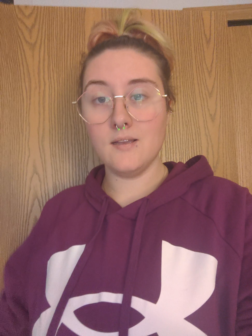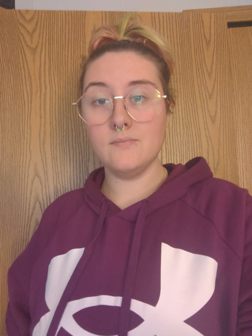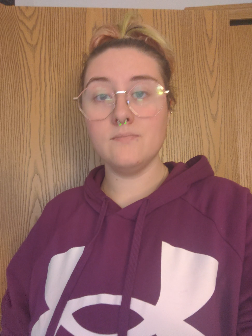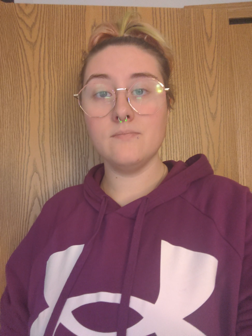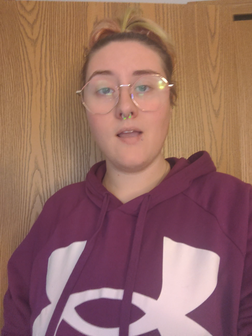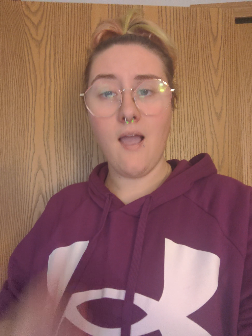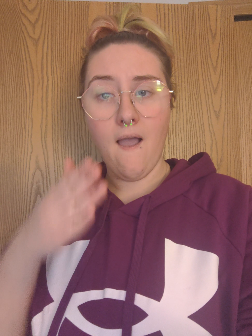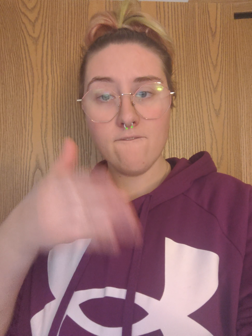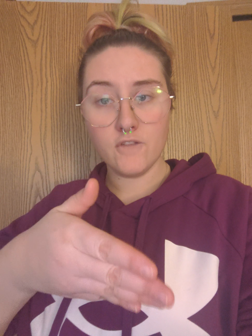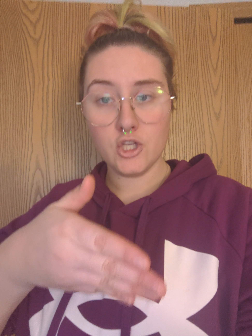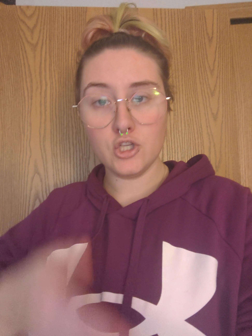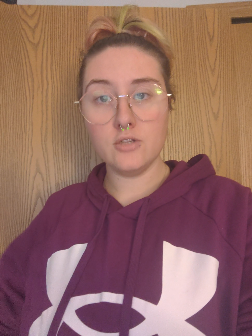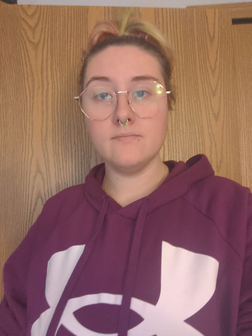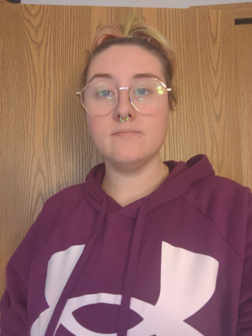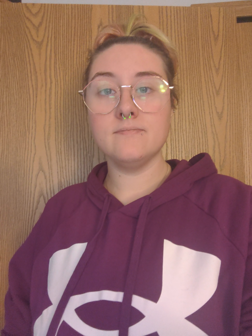after